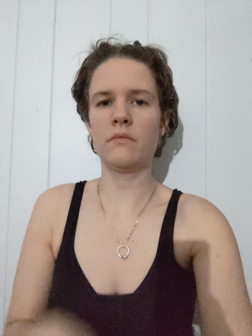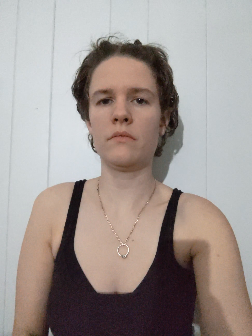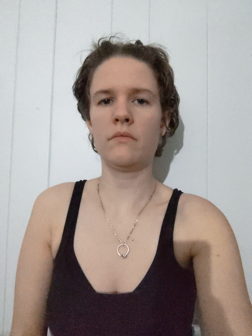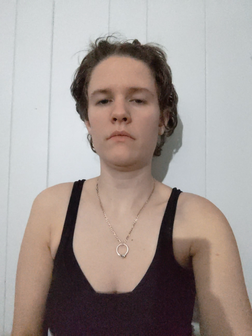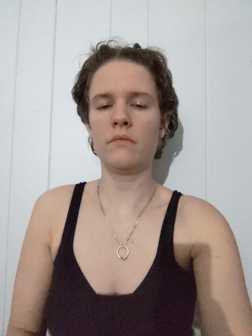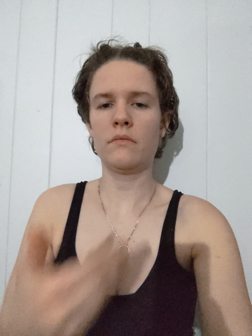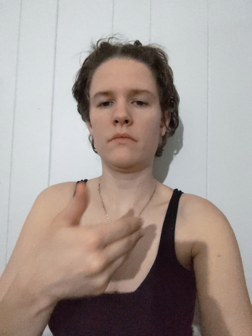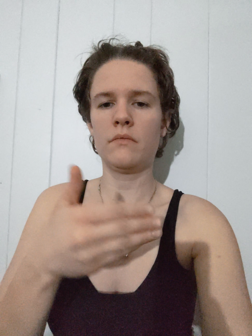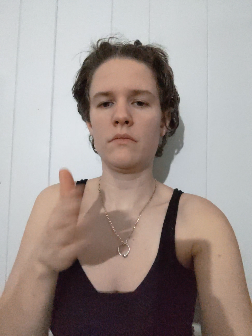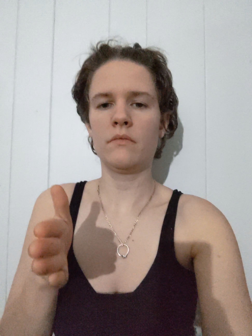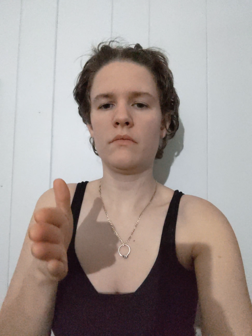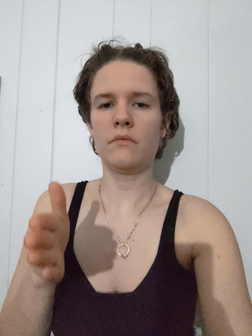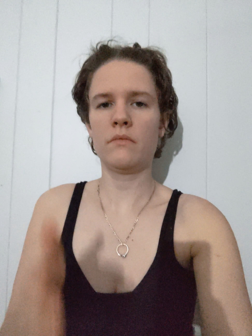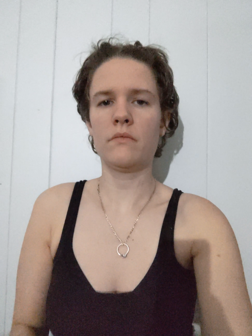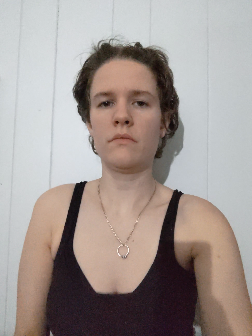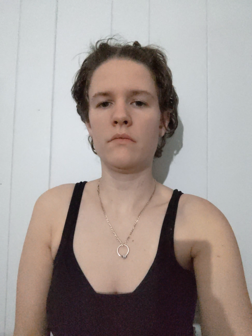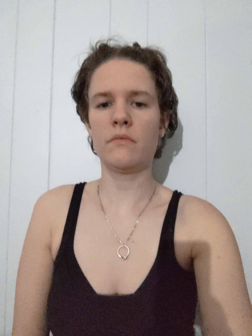room